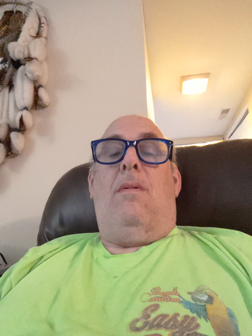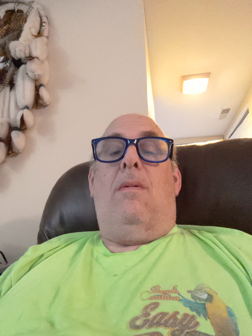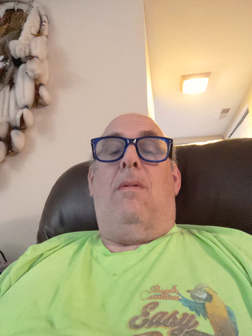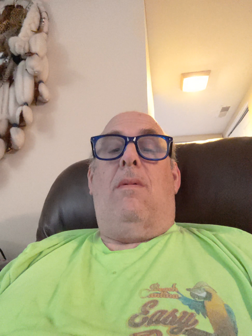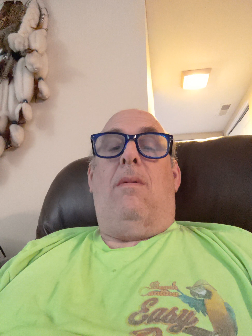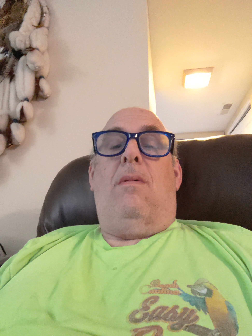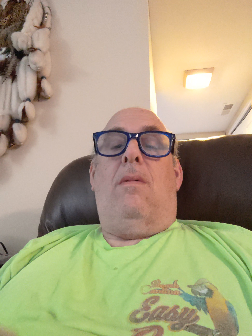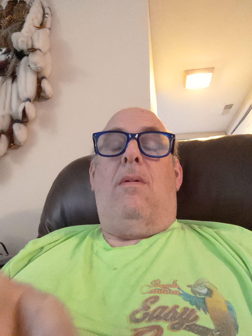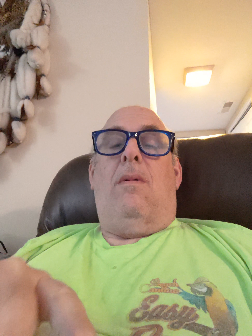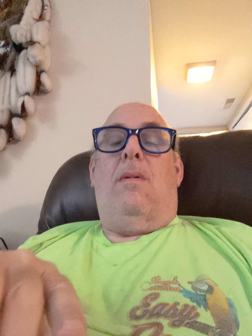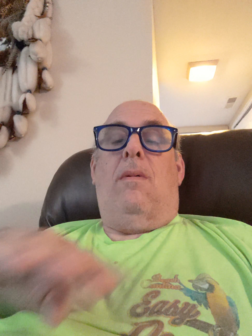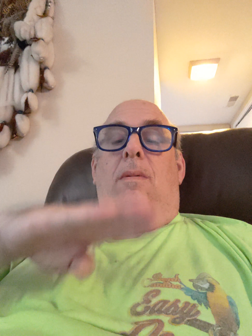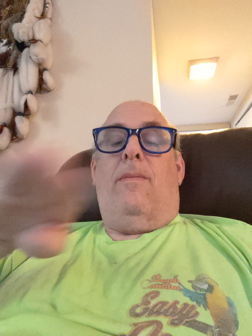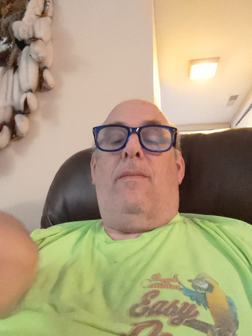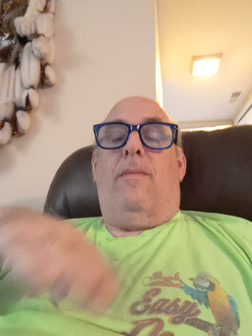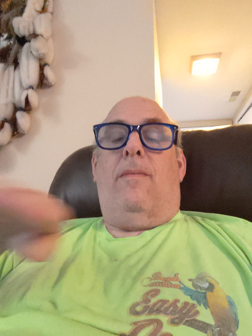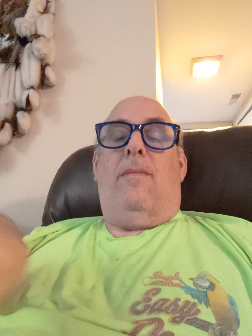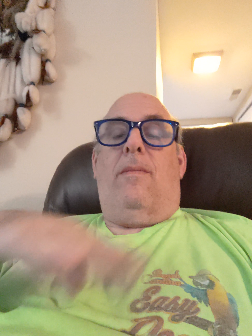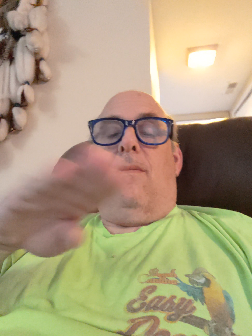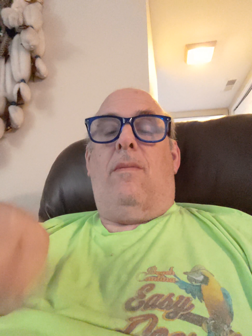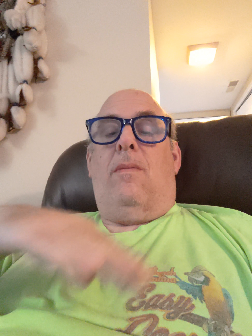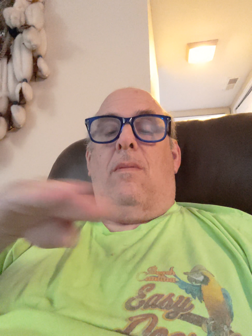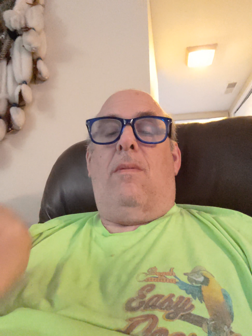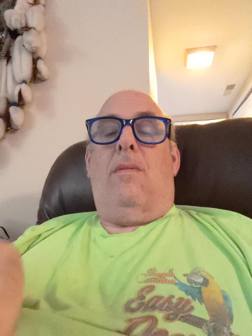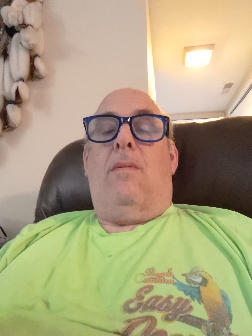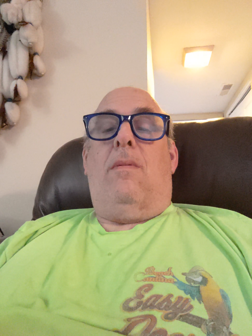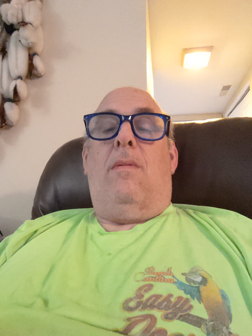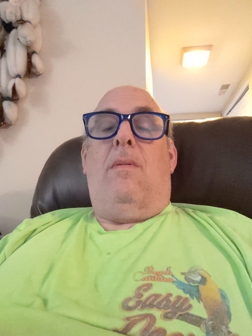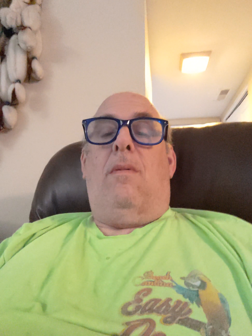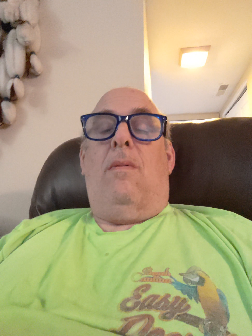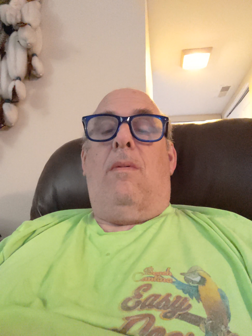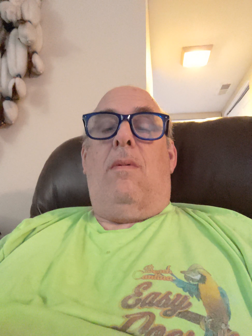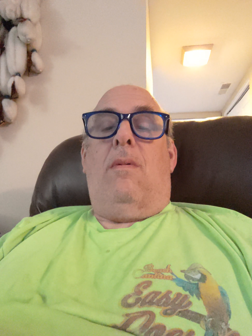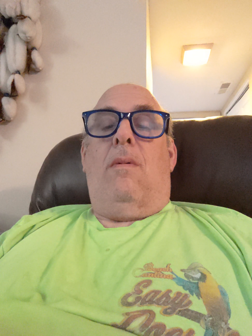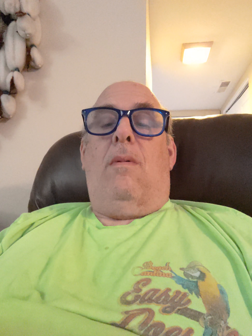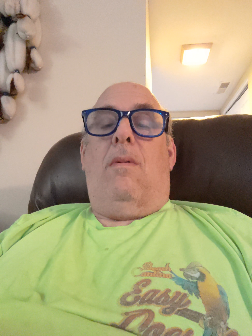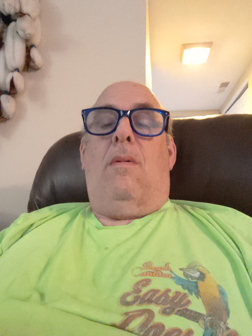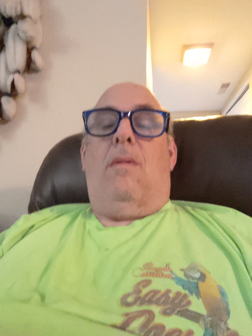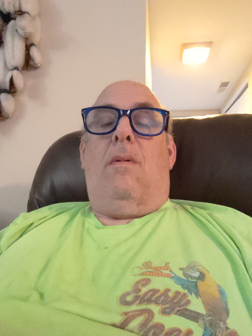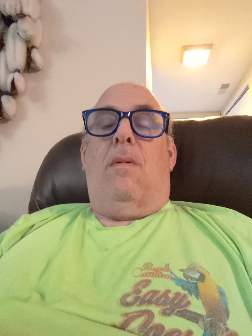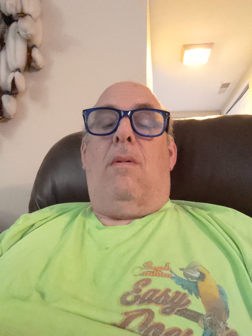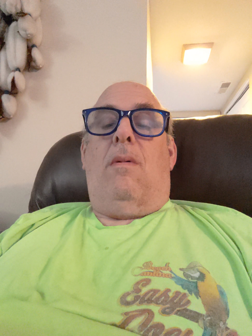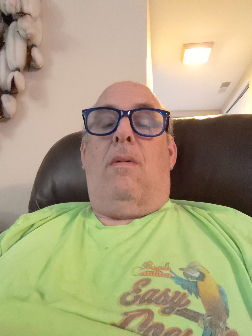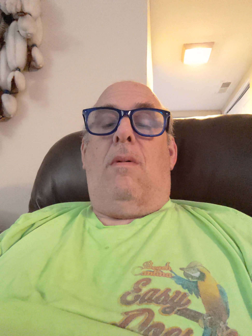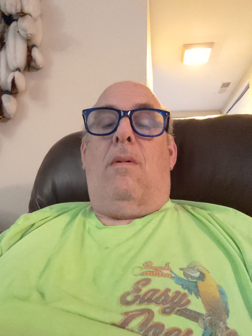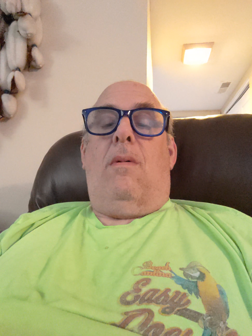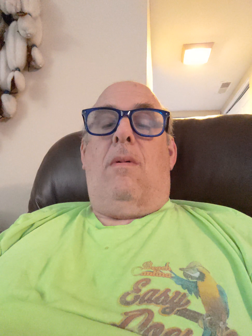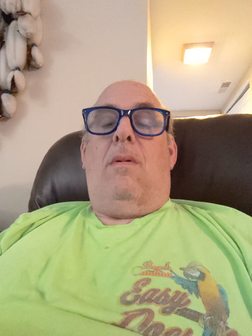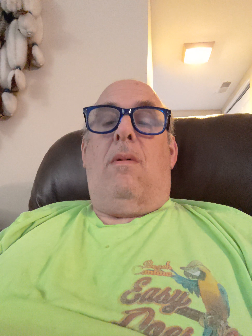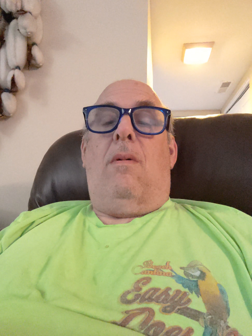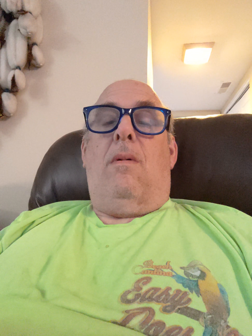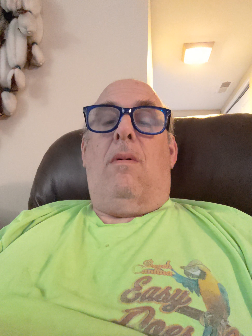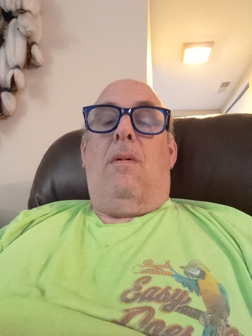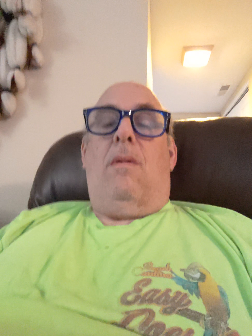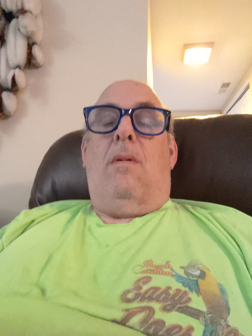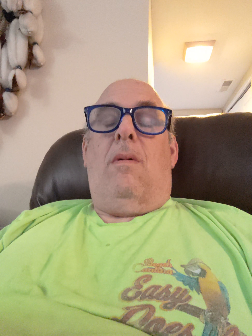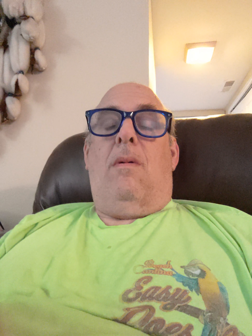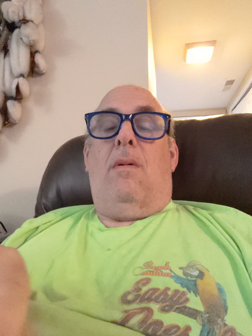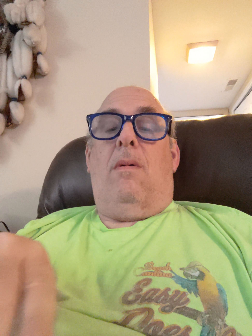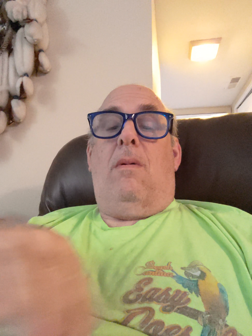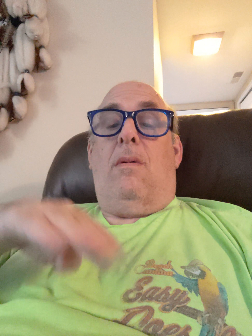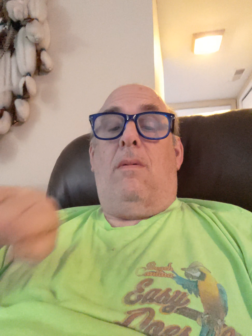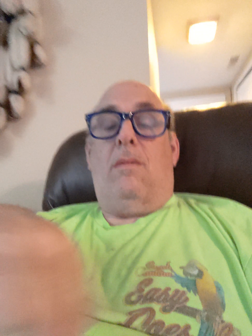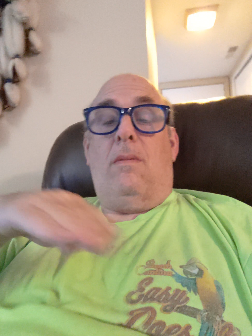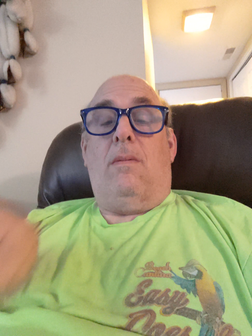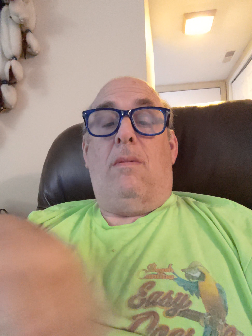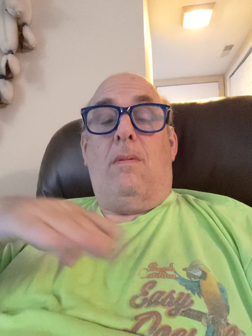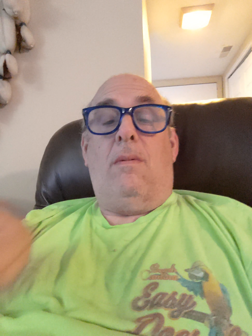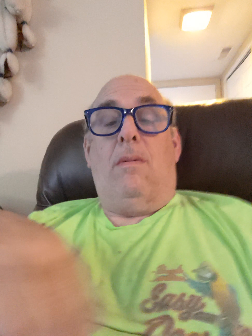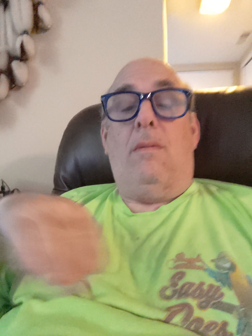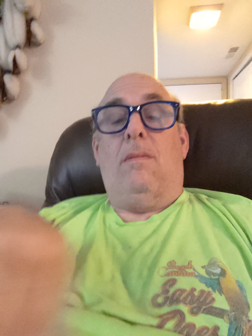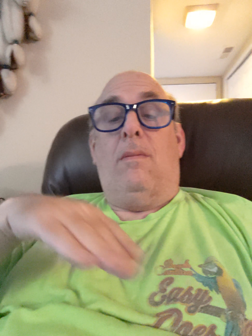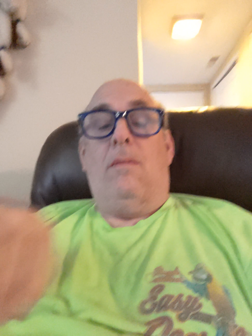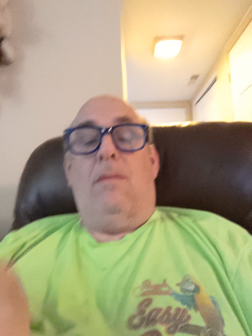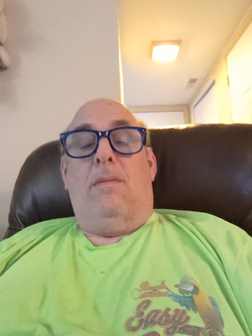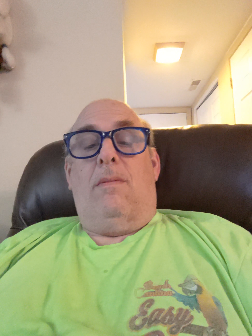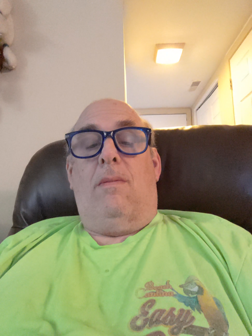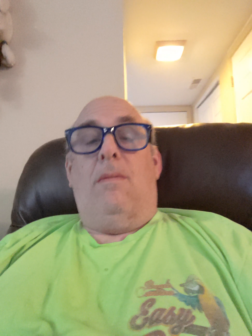pool